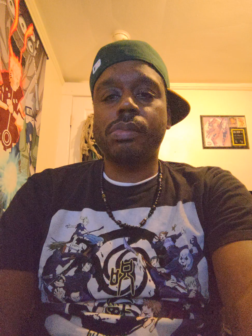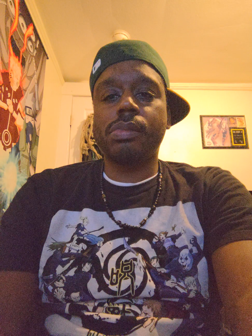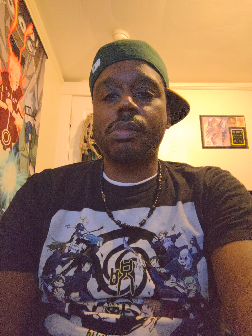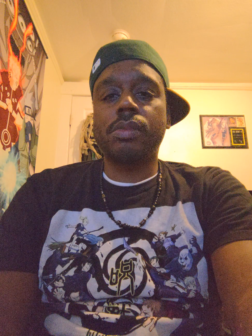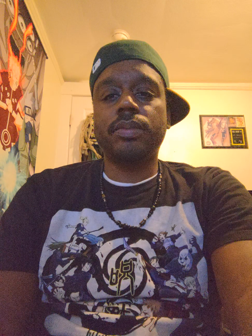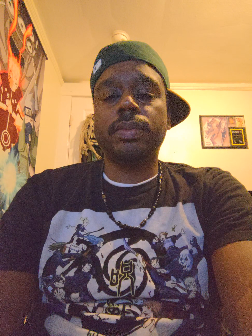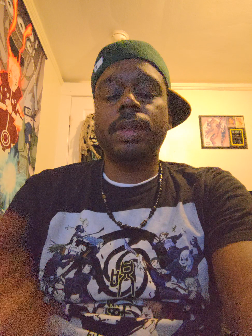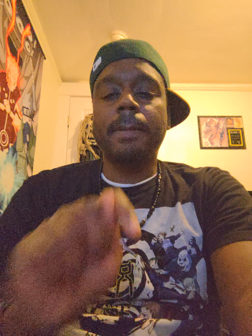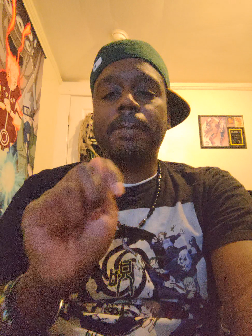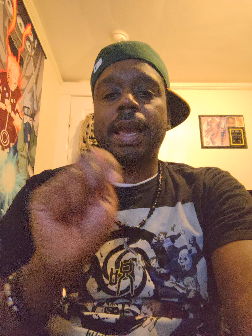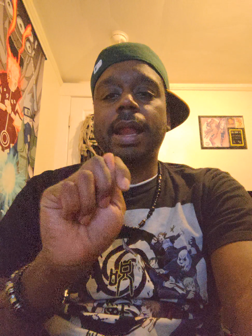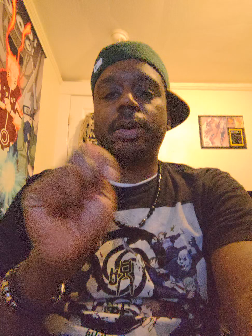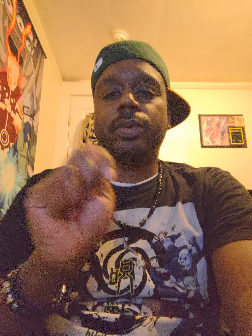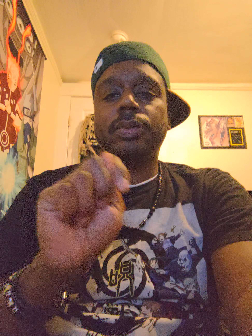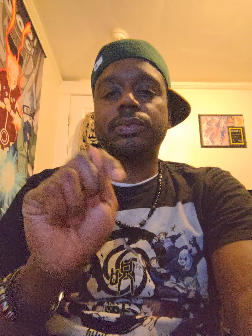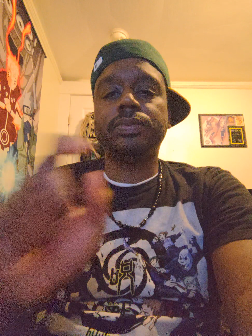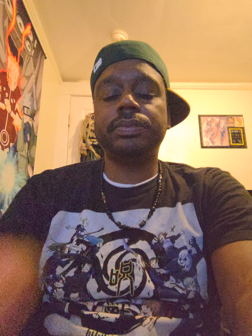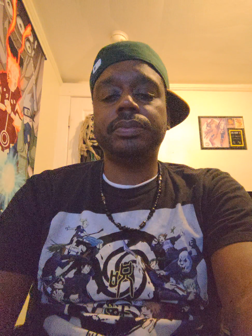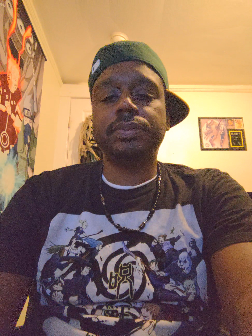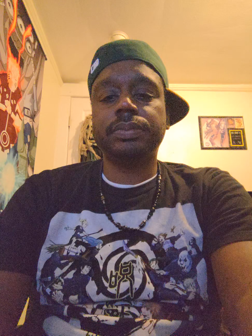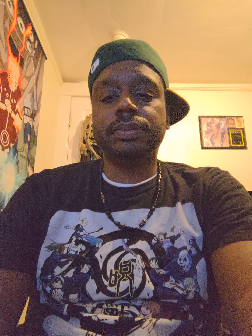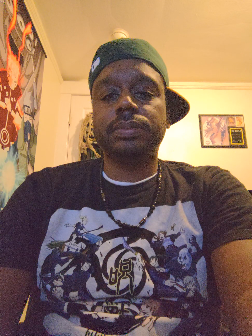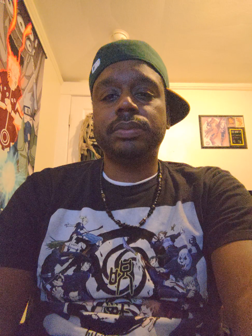potty